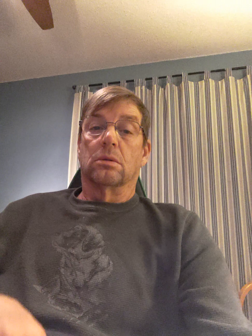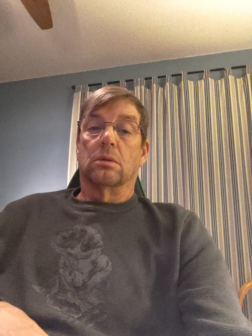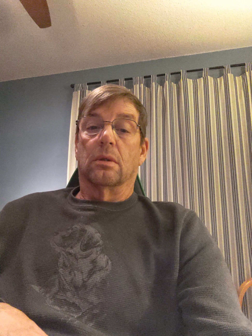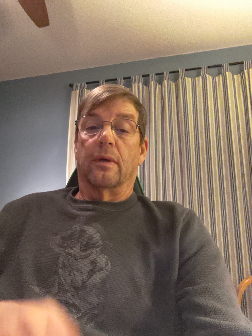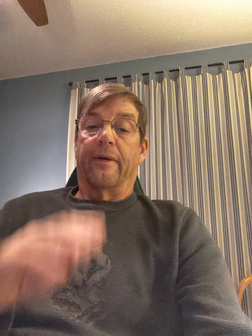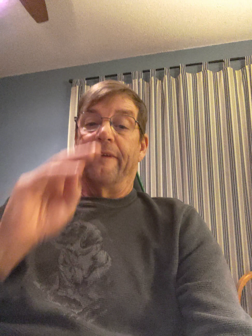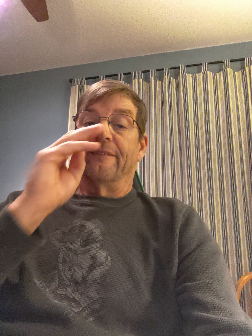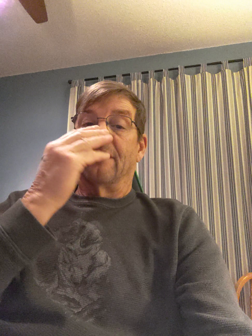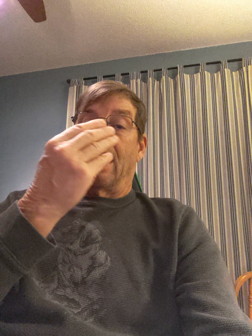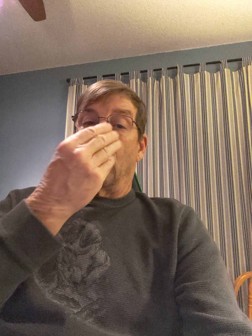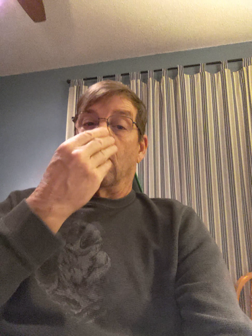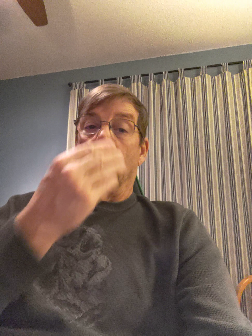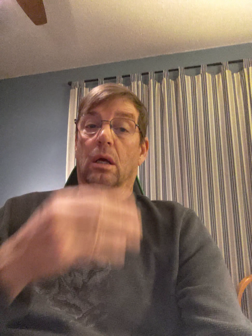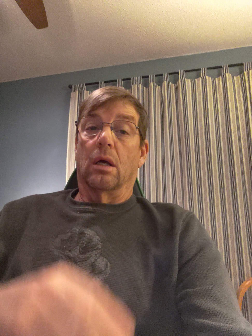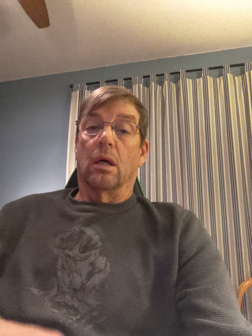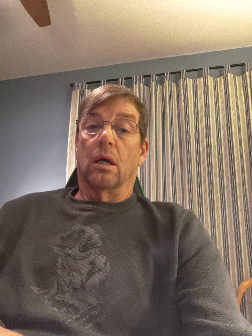flower